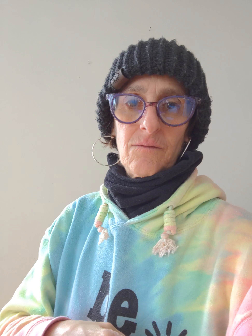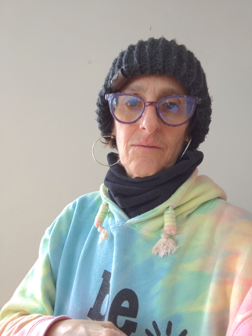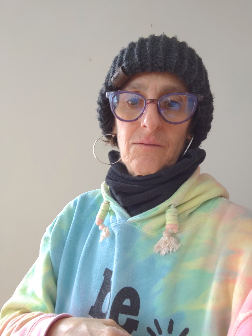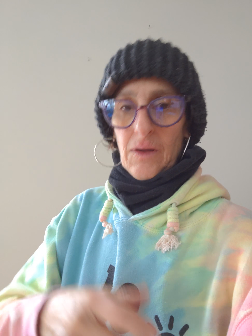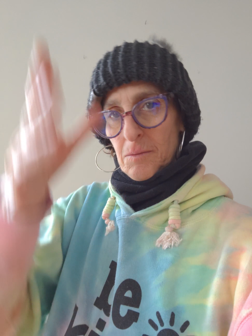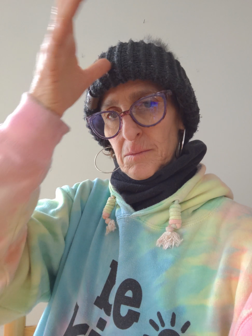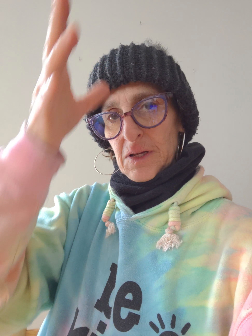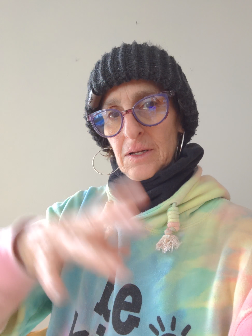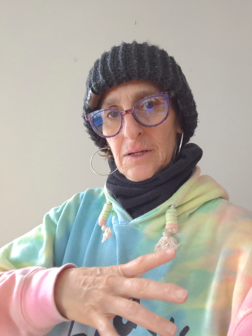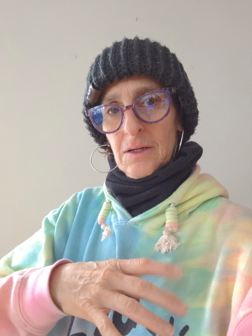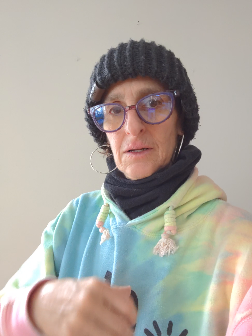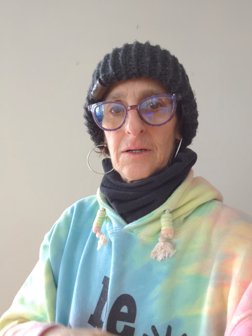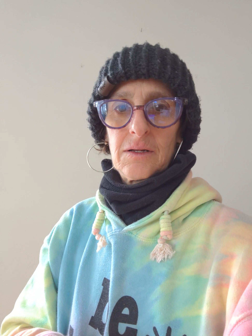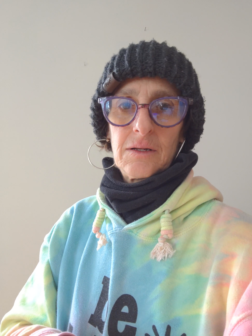man